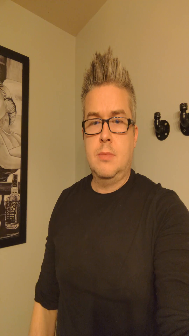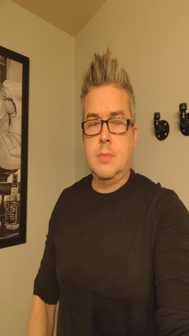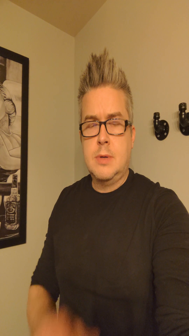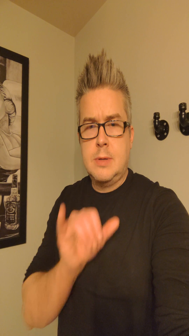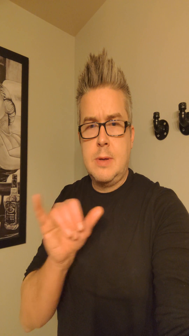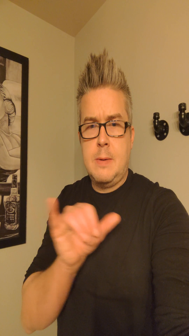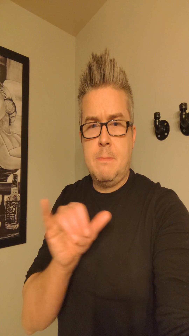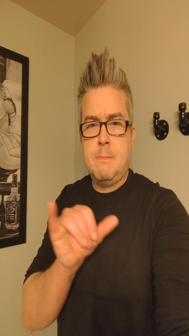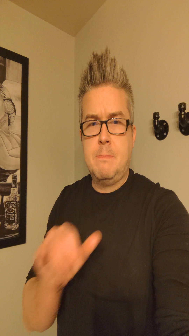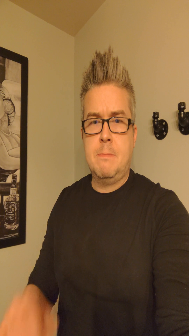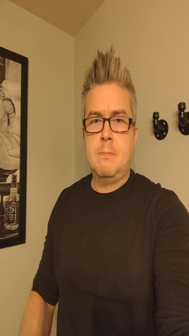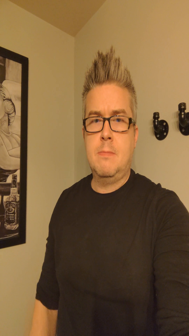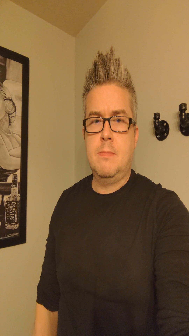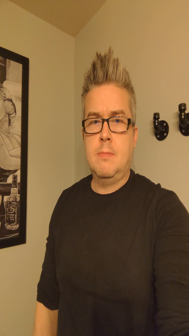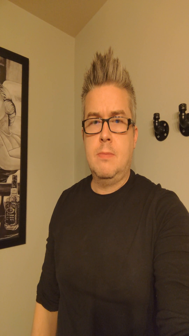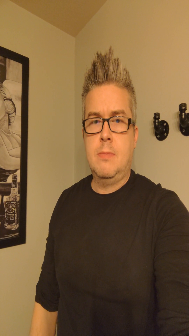same